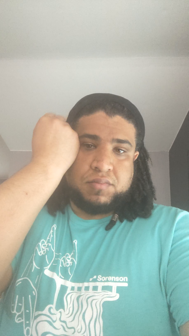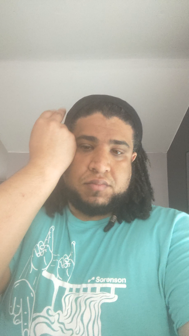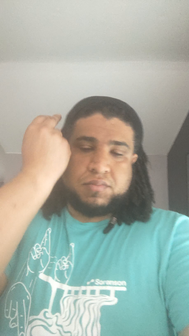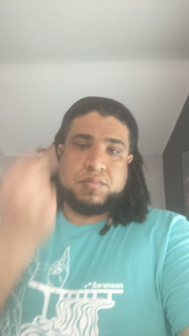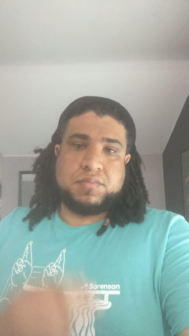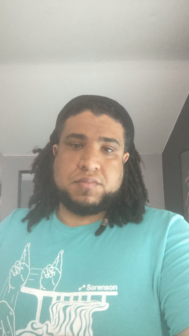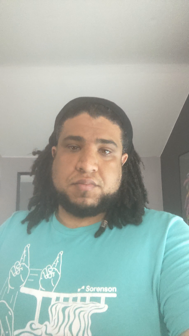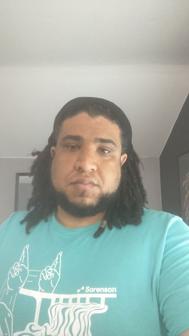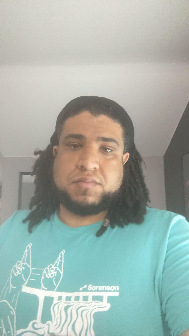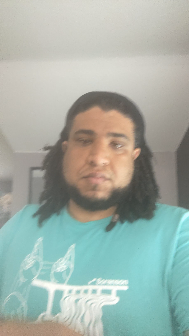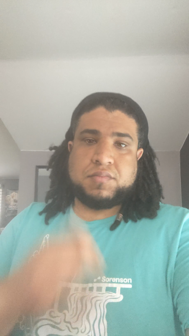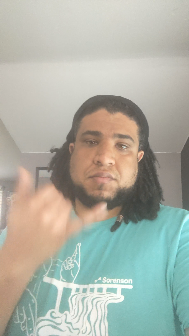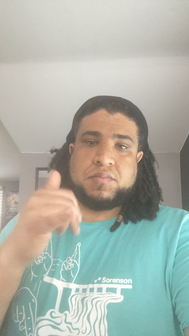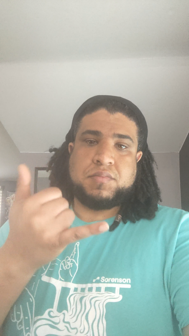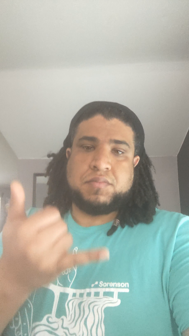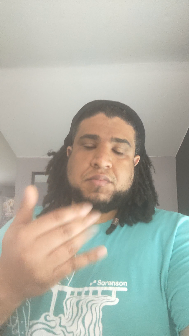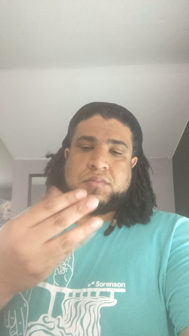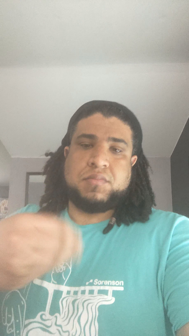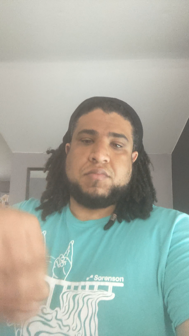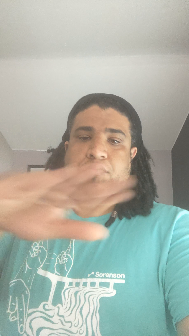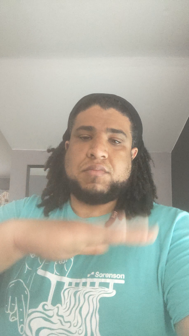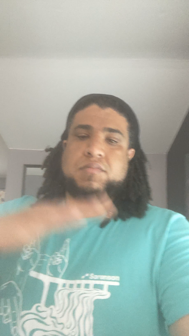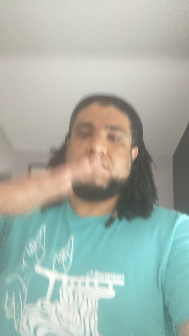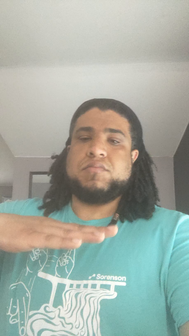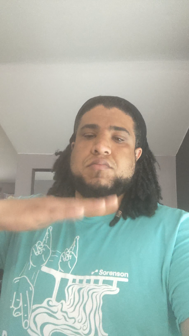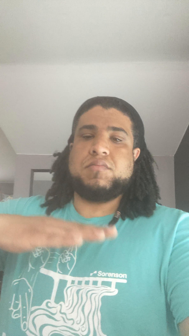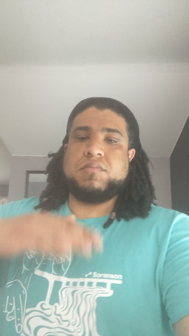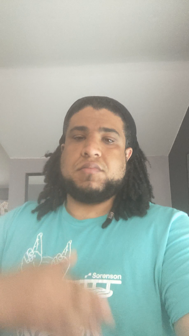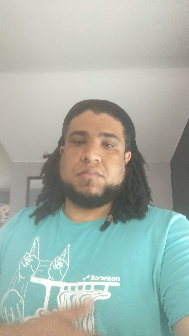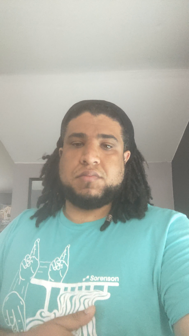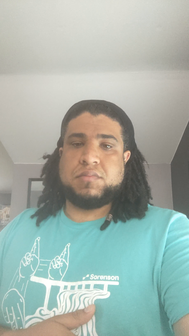playground